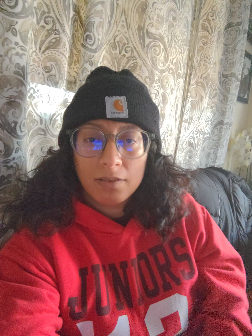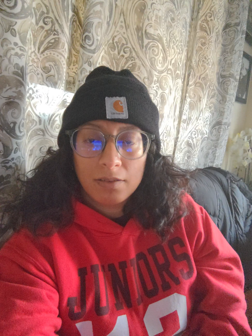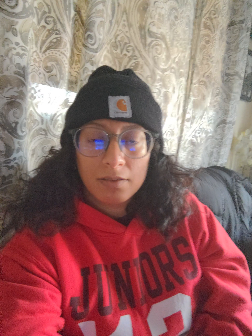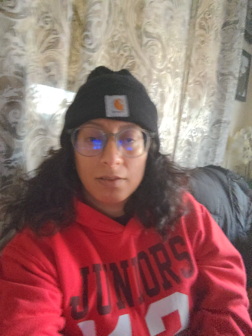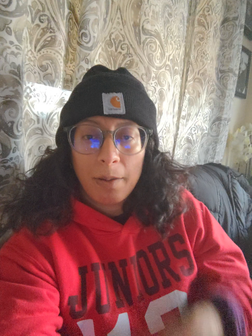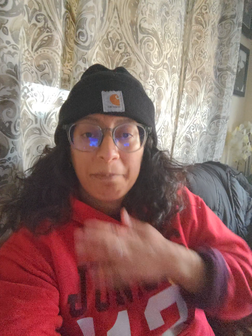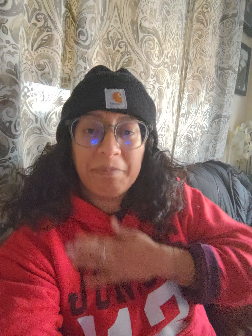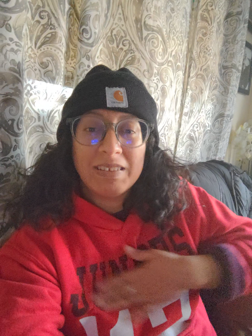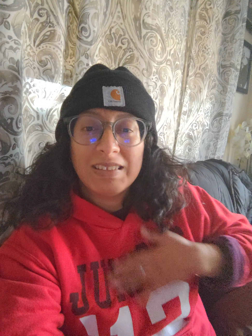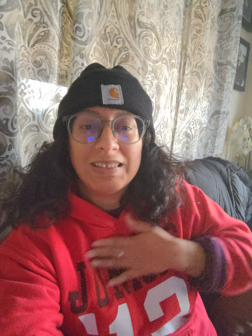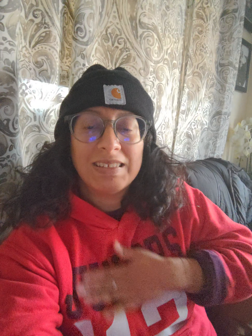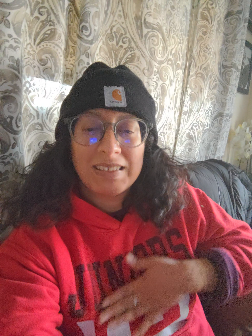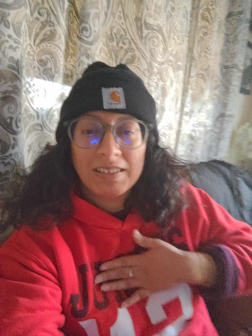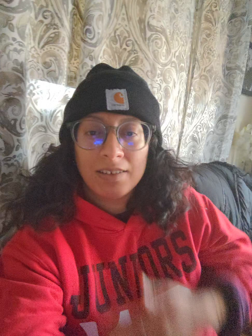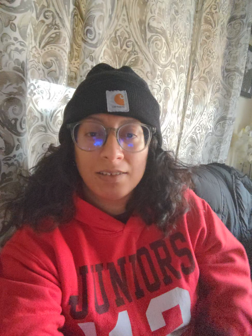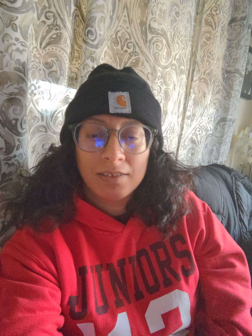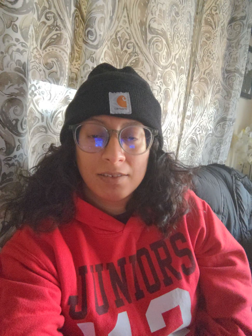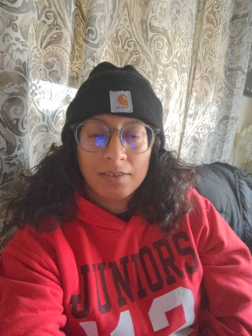please